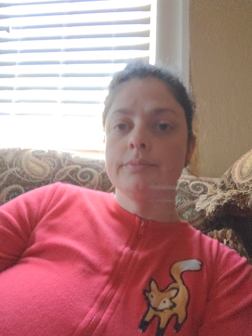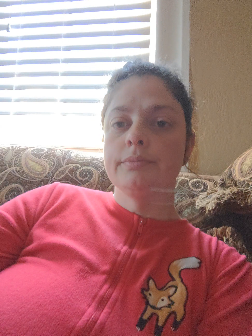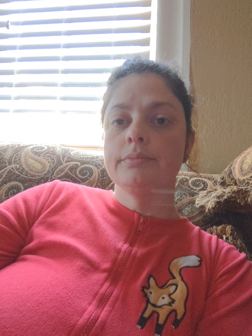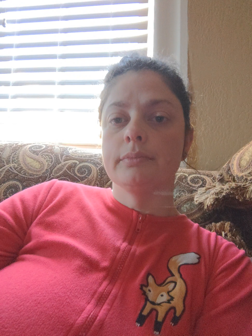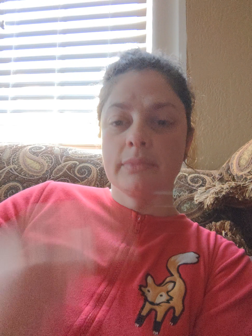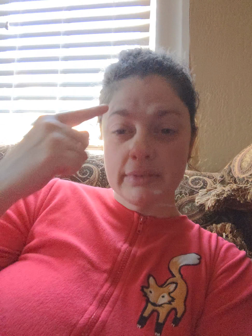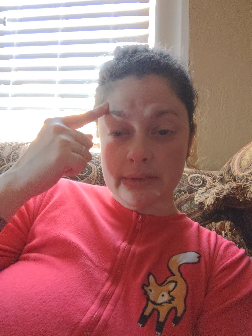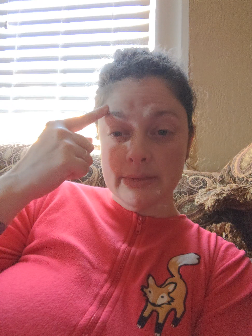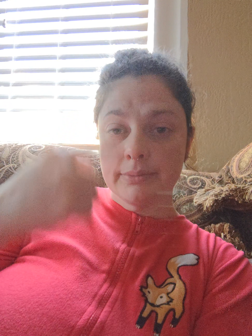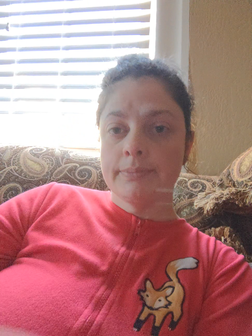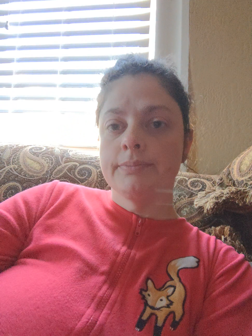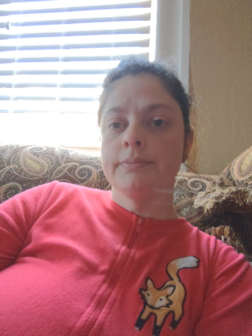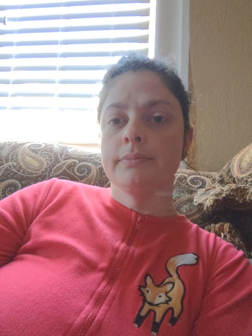think